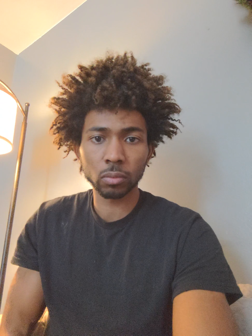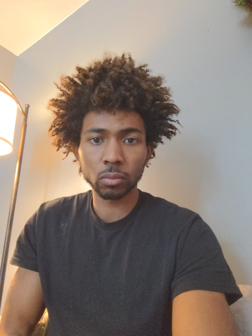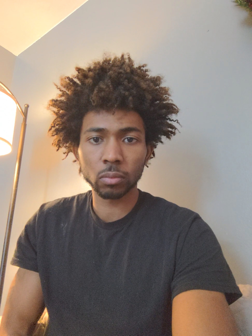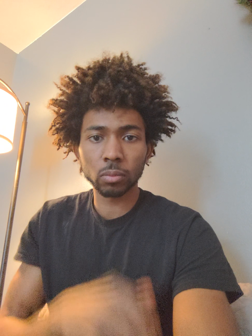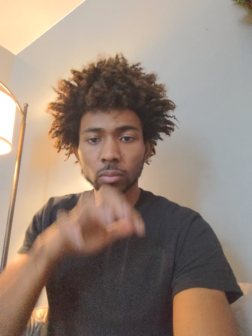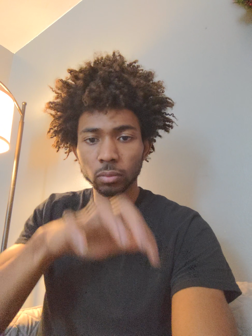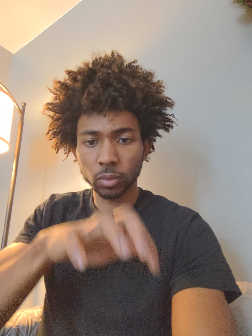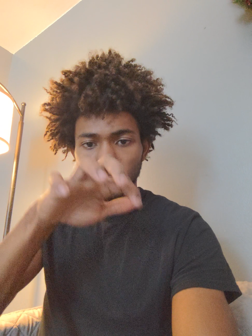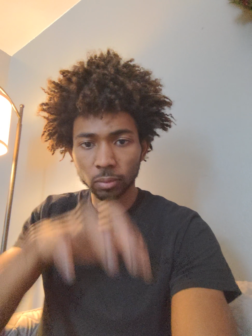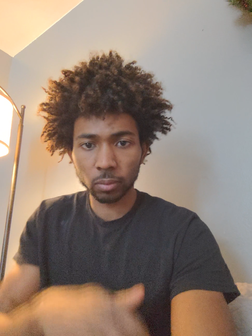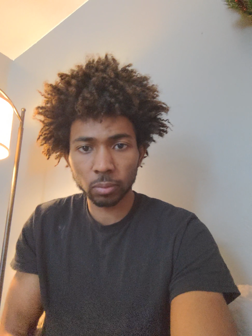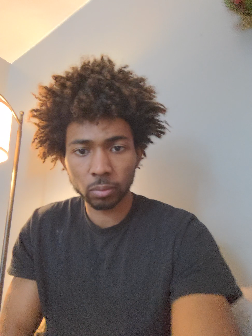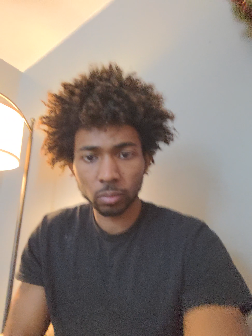alligator